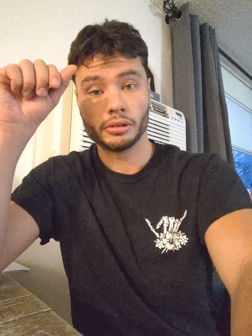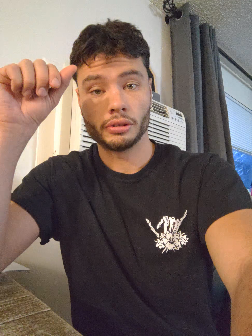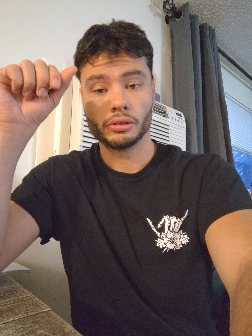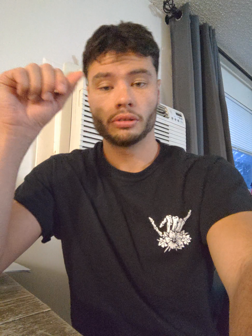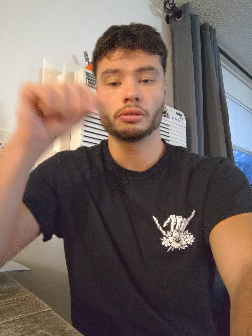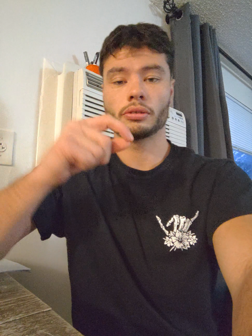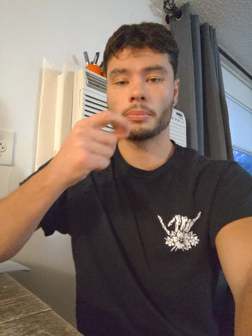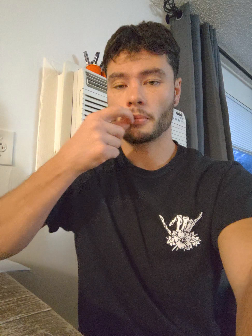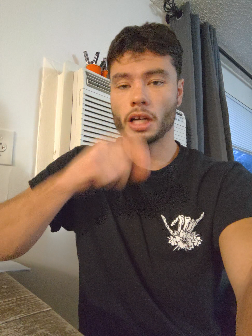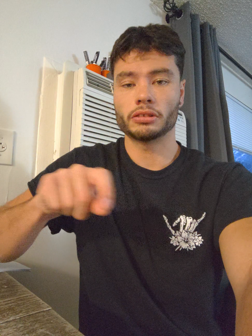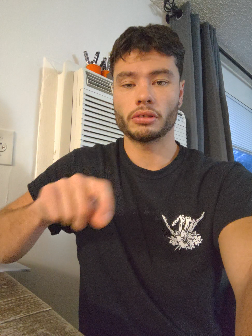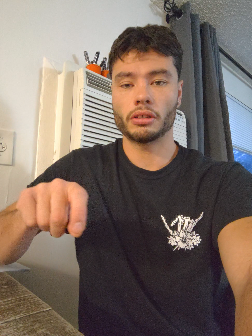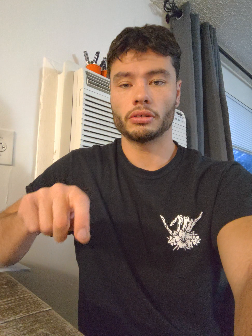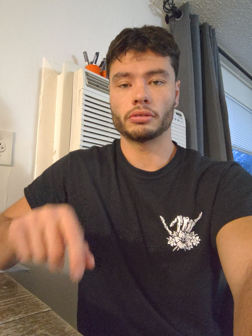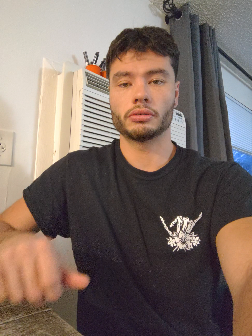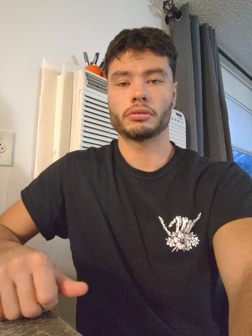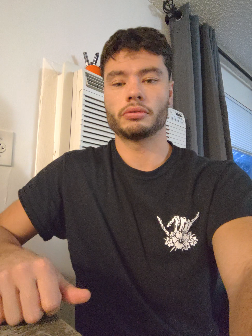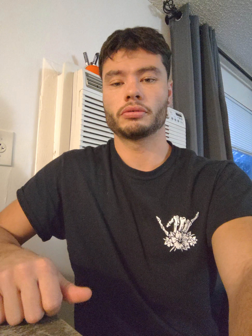pencil